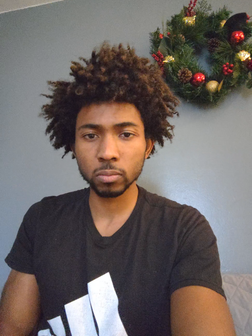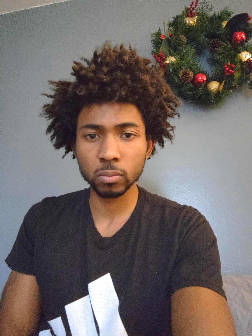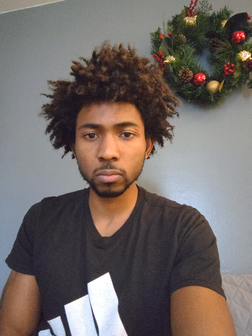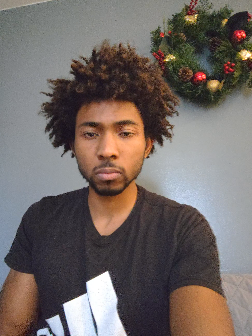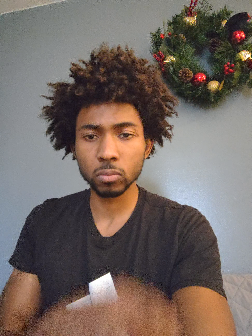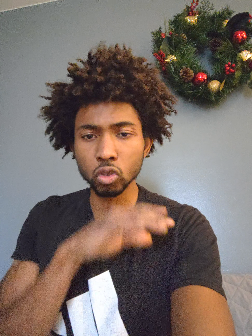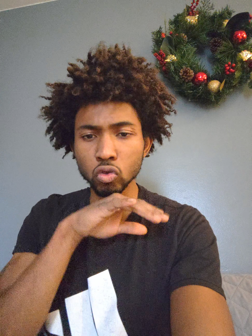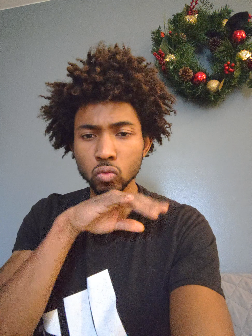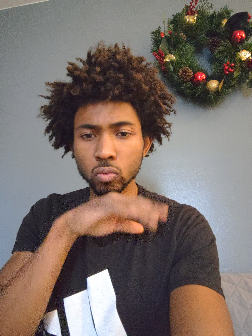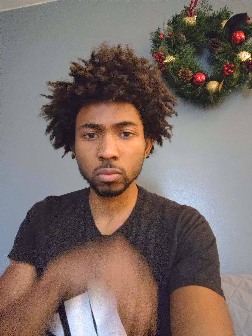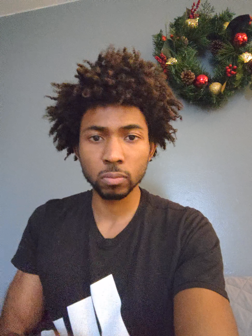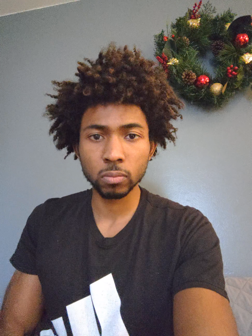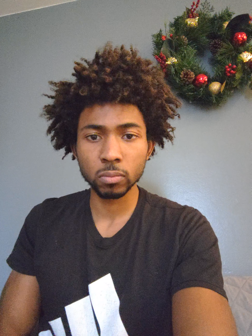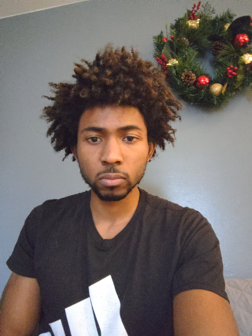dirty